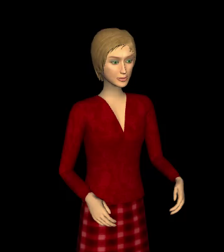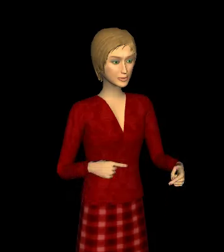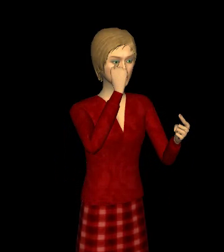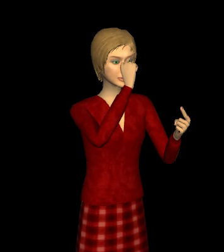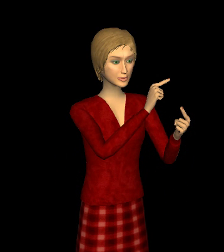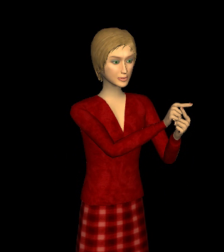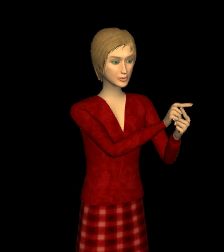موضوع